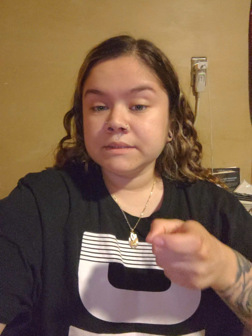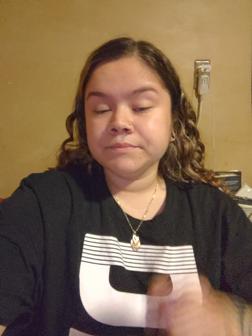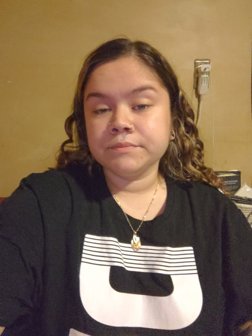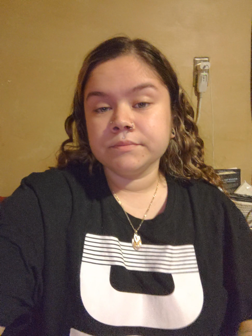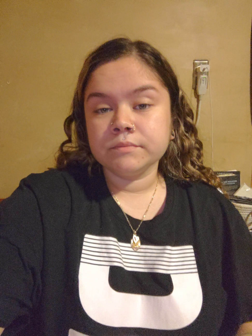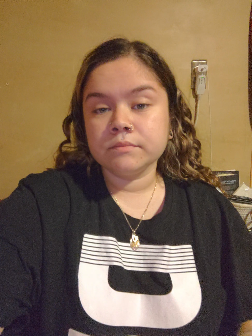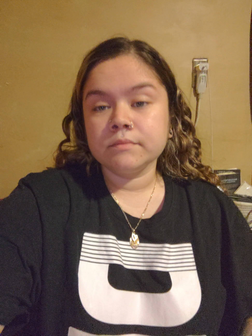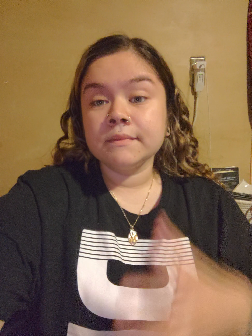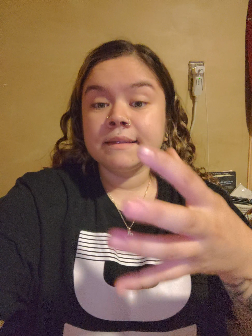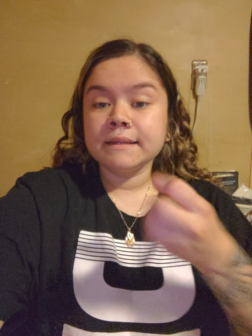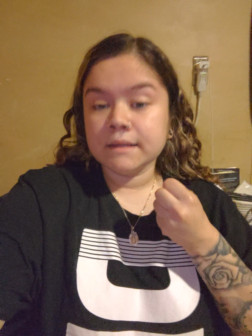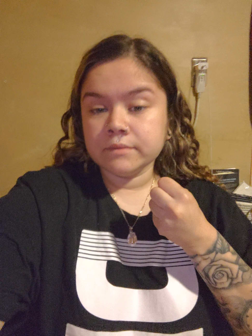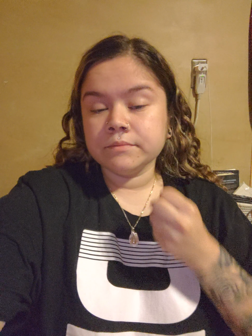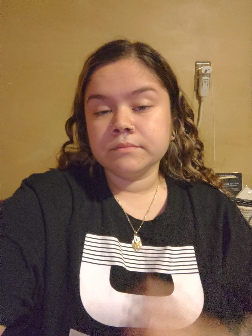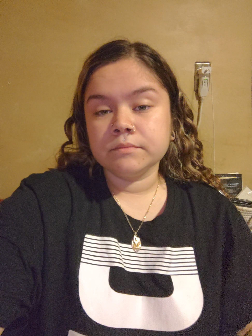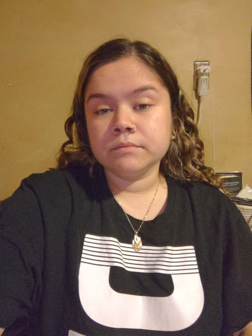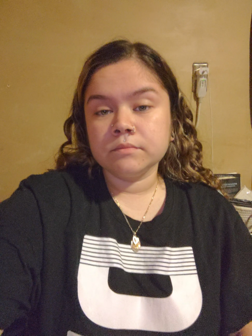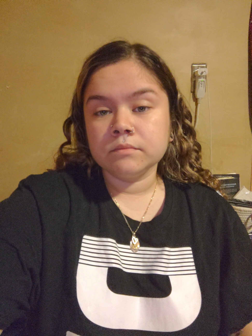get